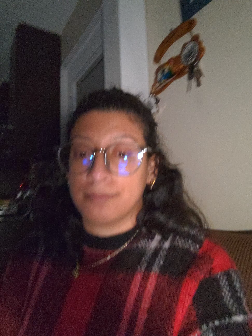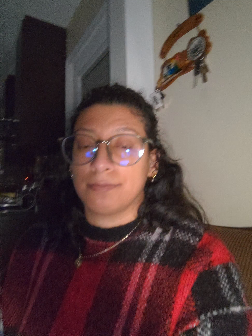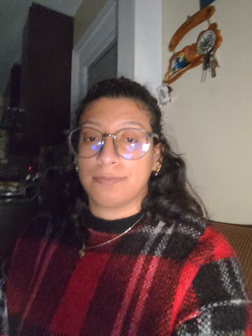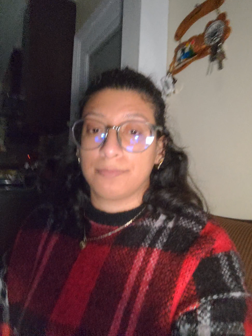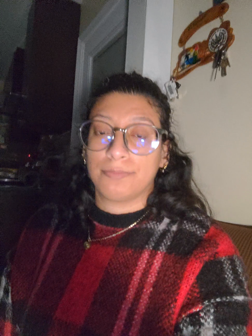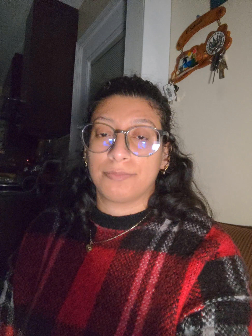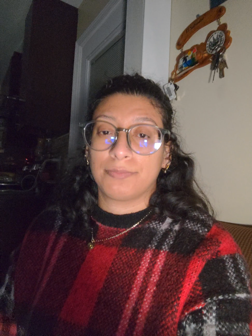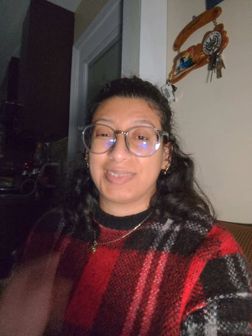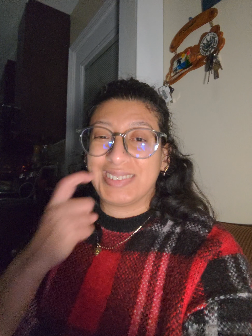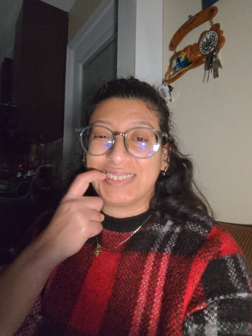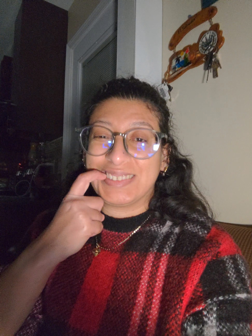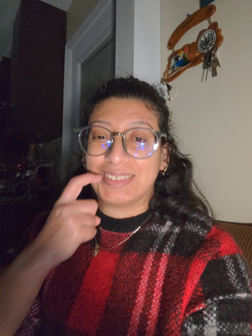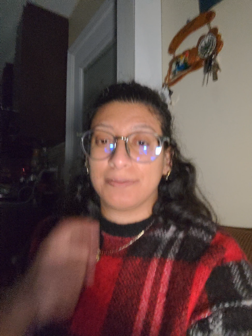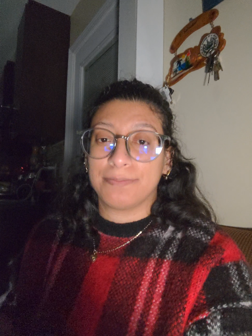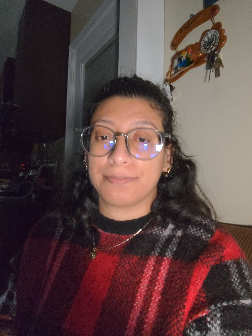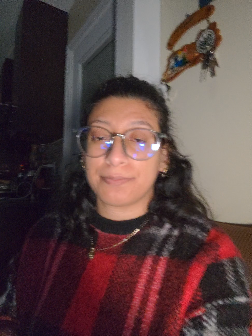window